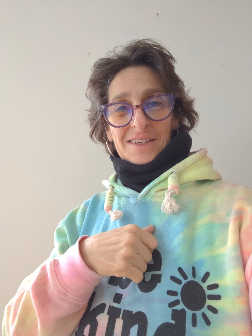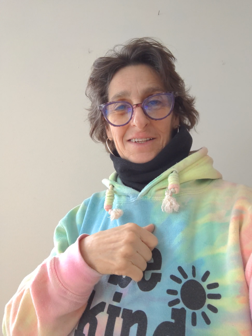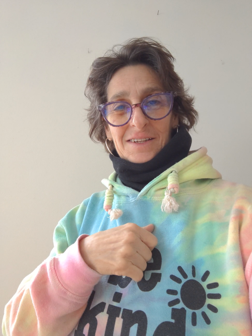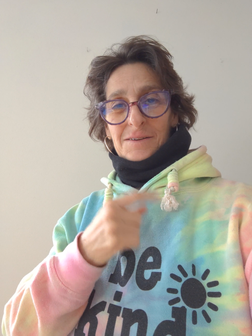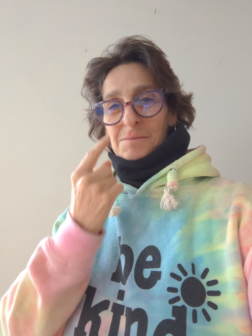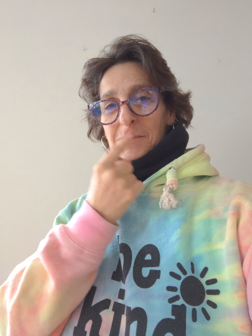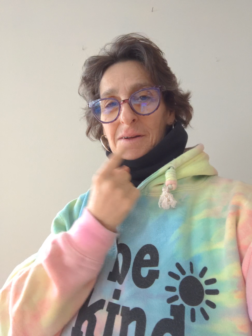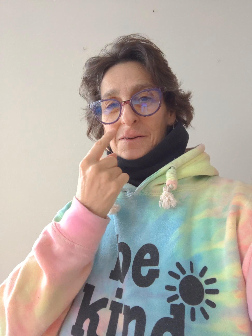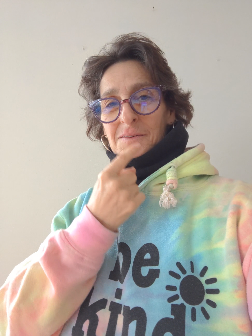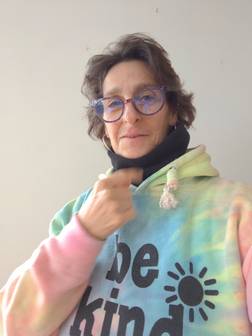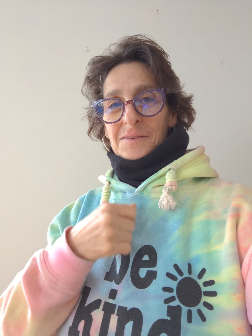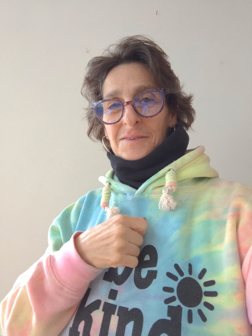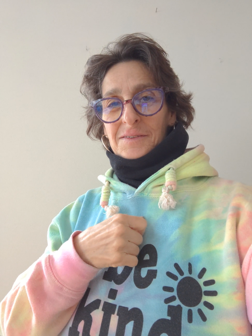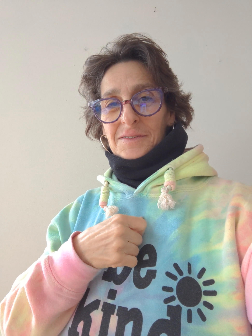mouth